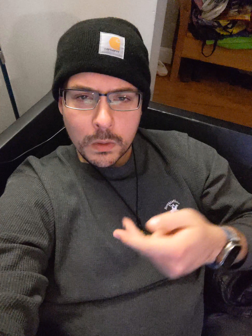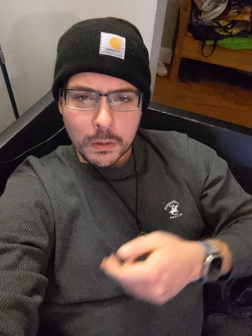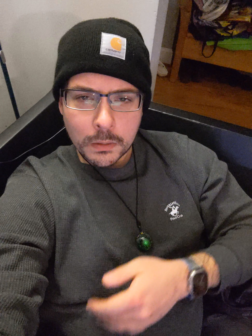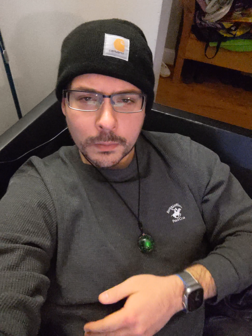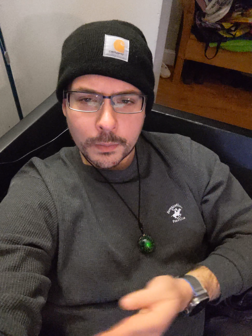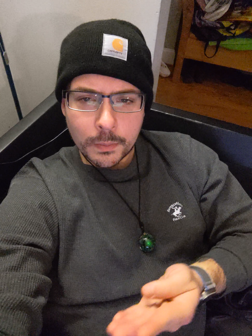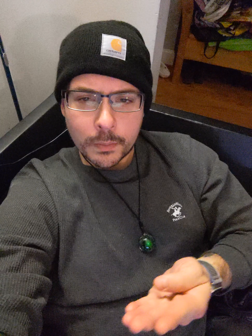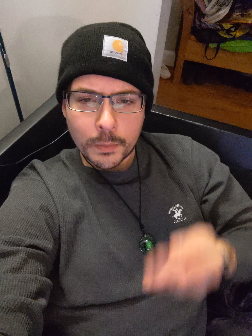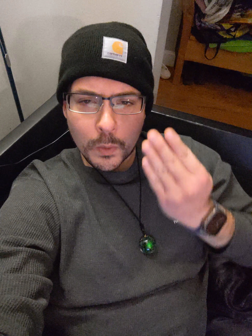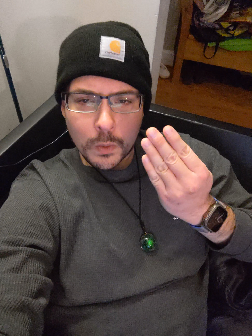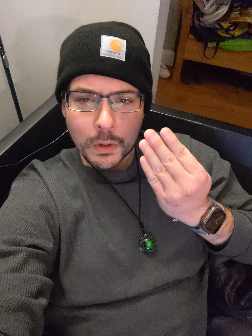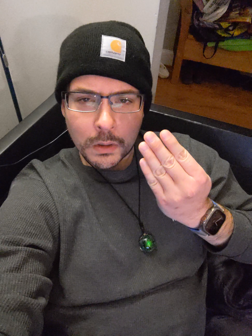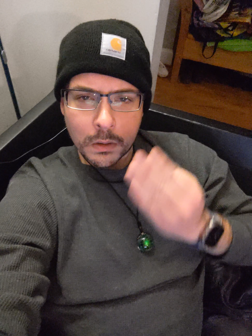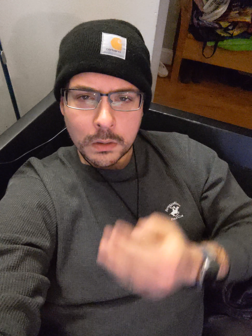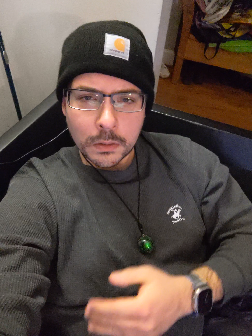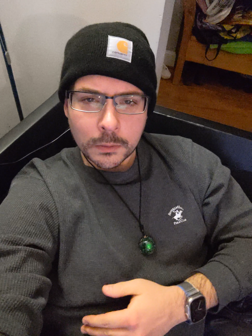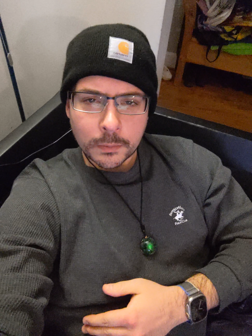morning